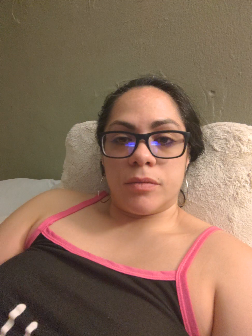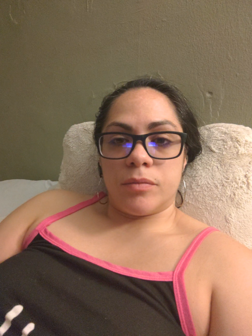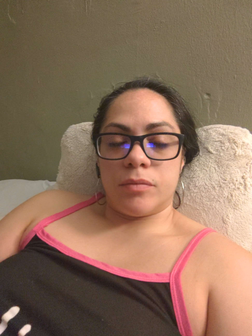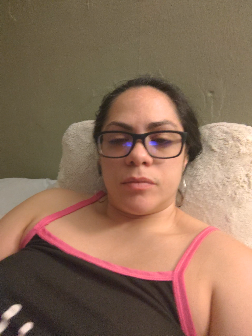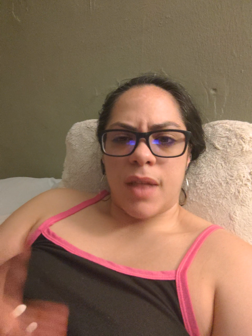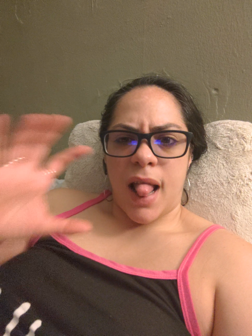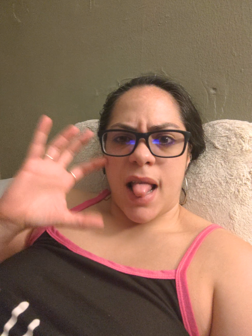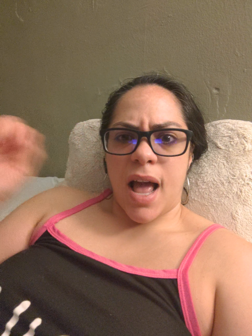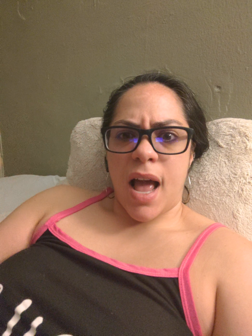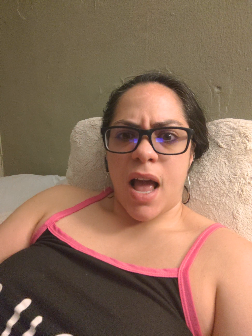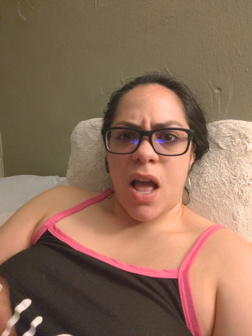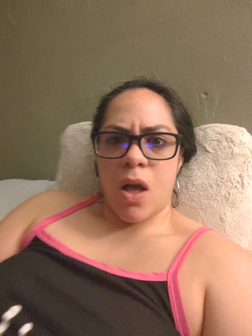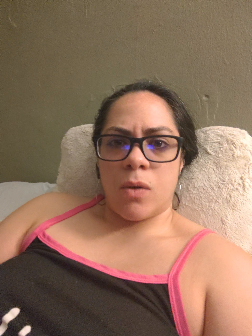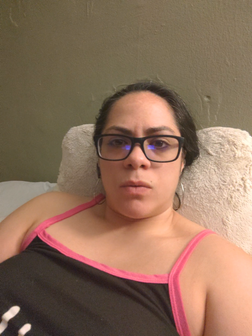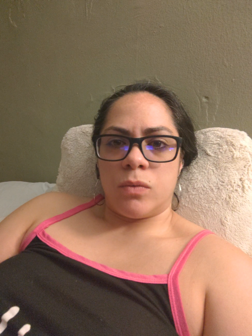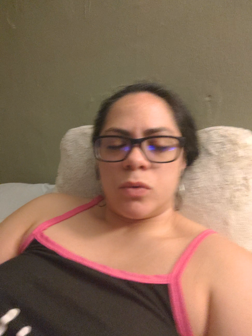loud